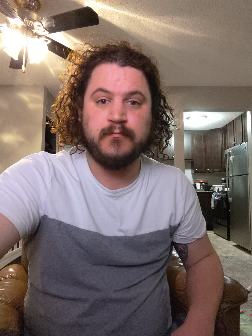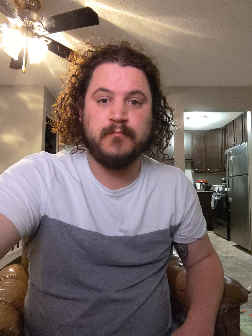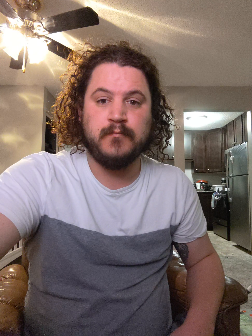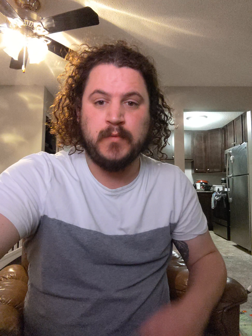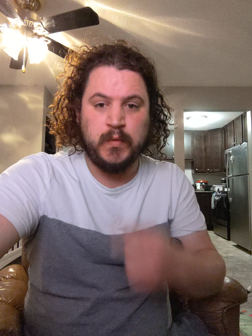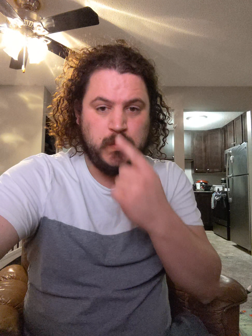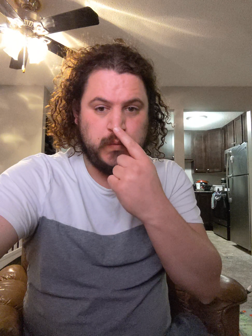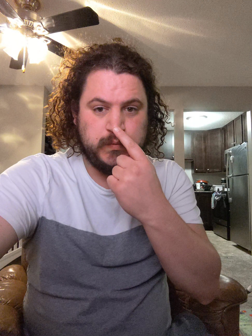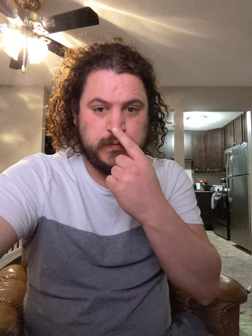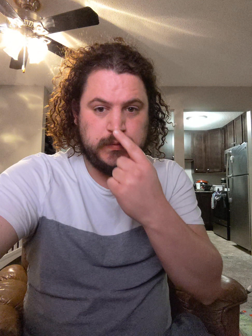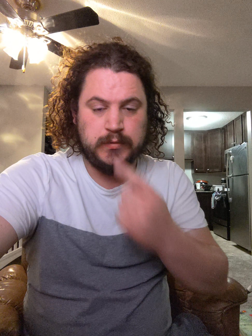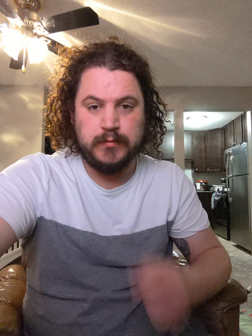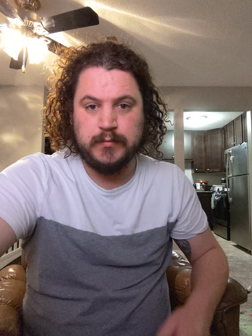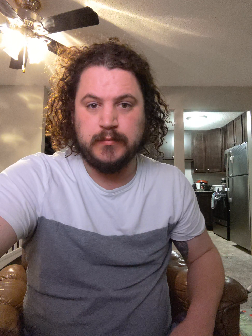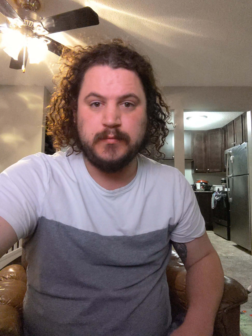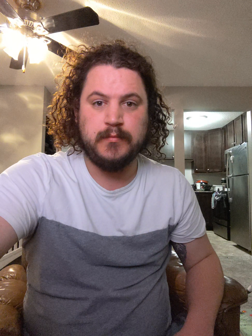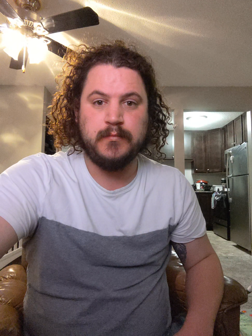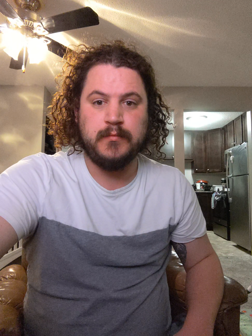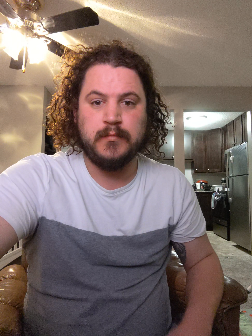nose